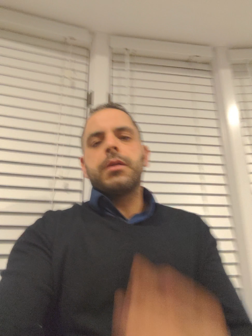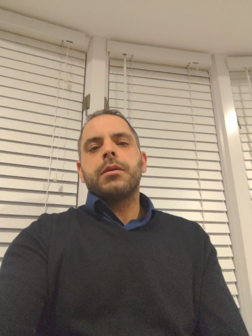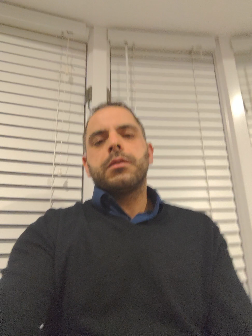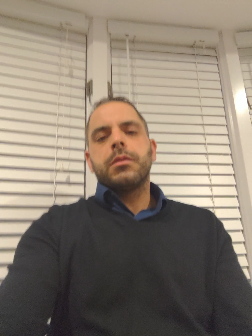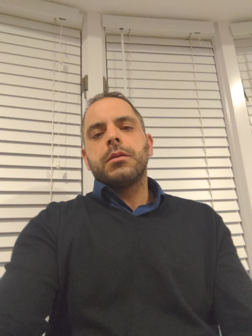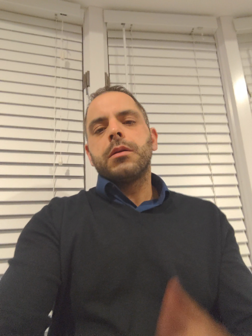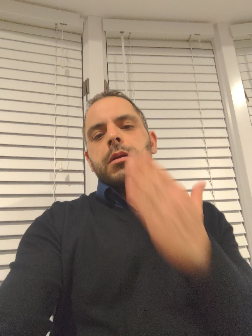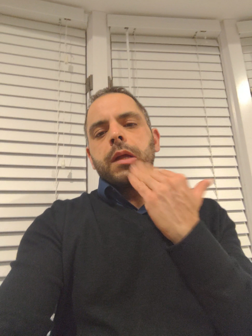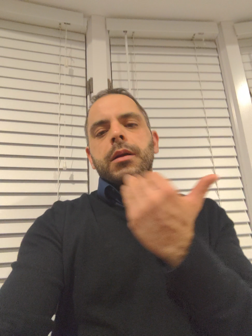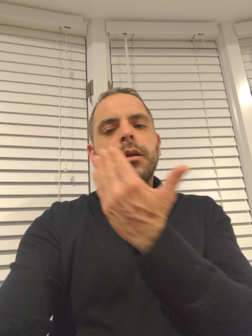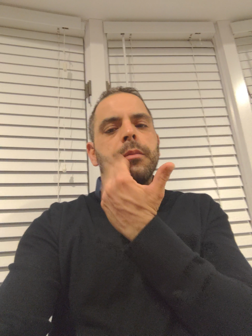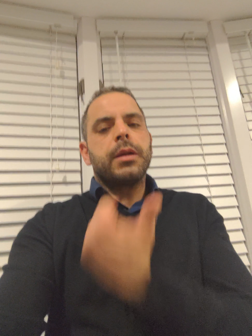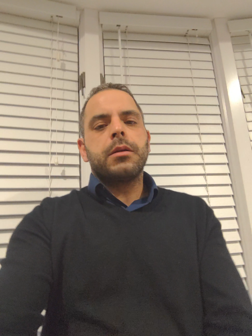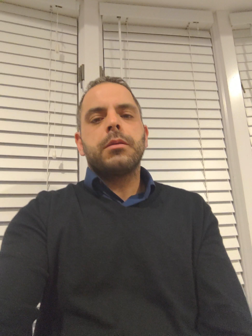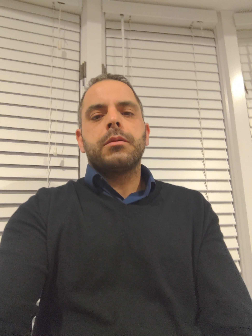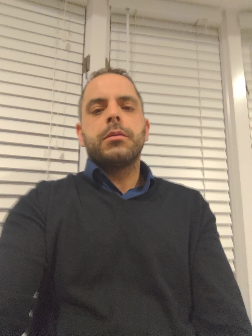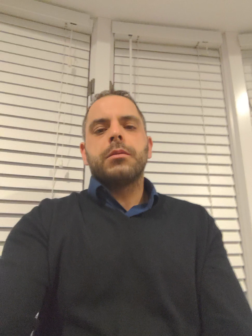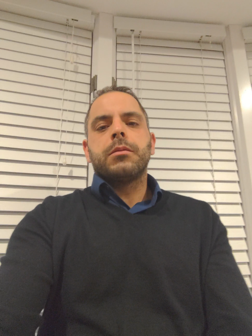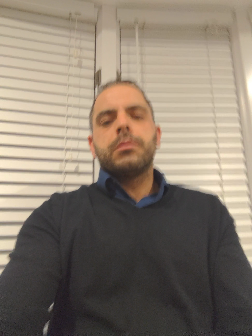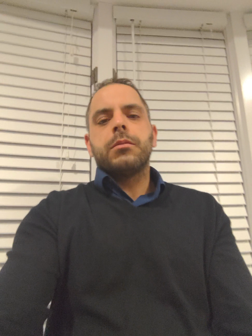napkin